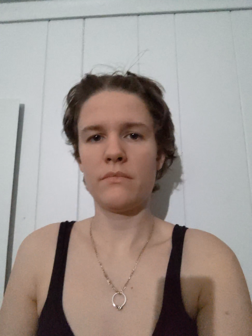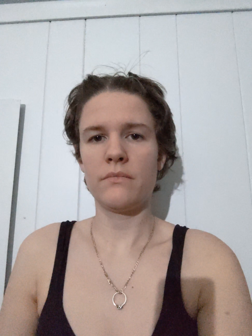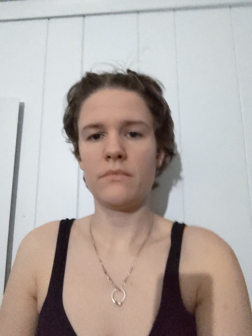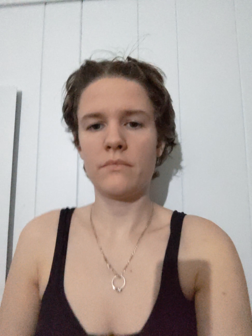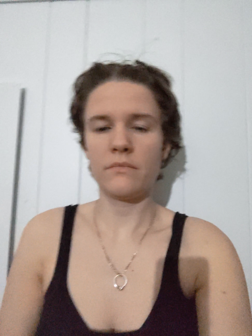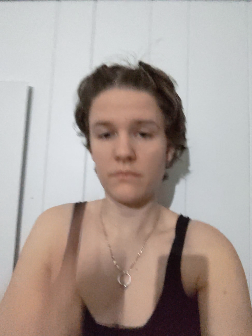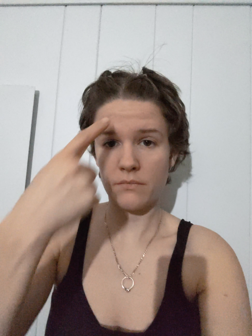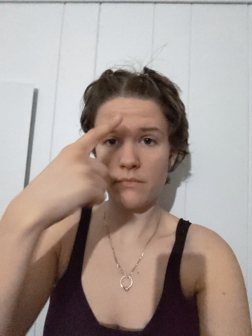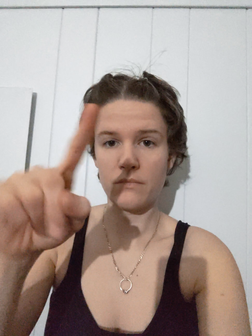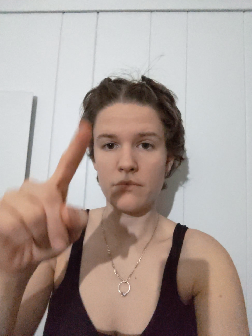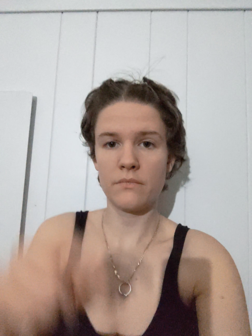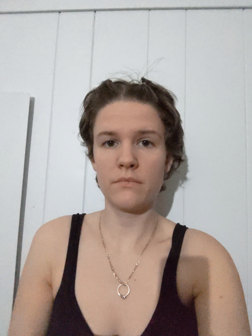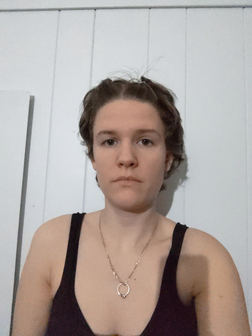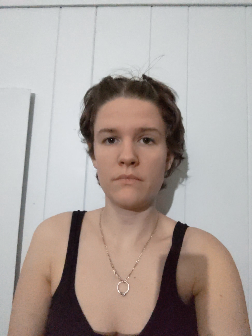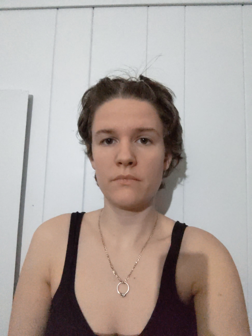for